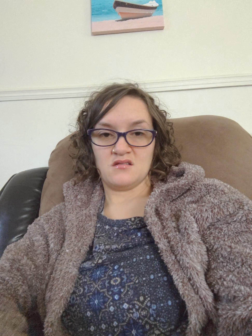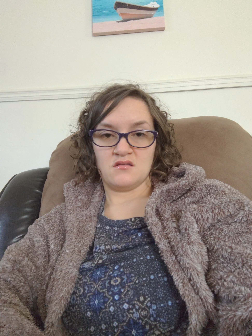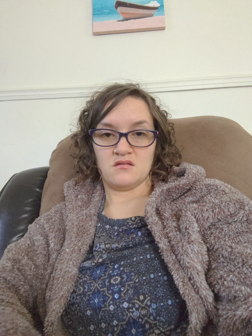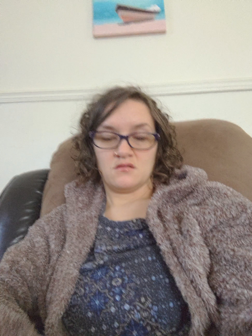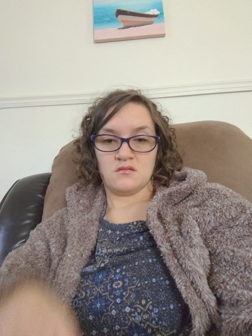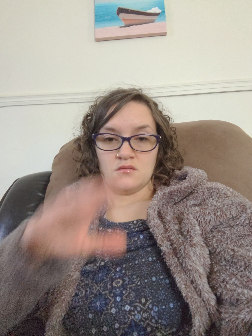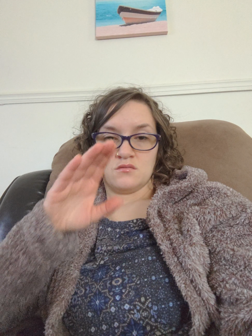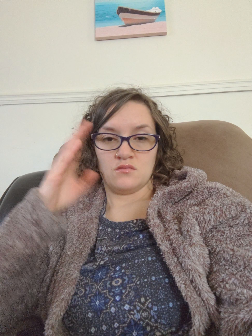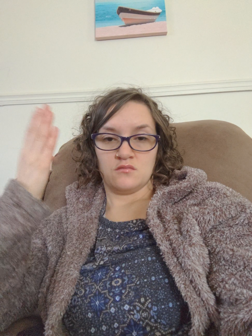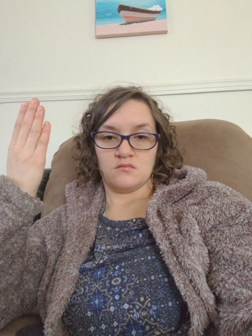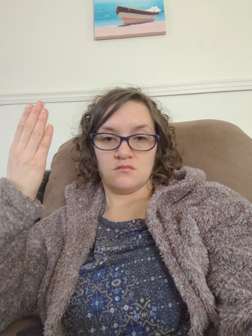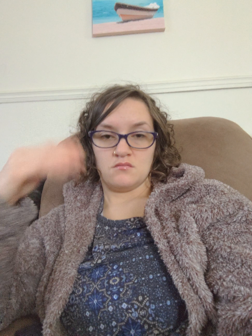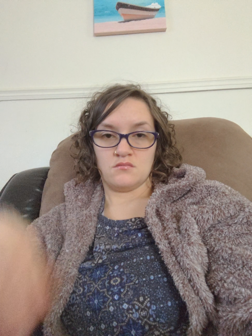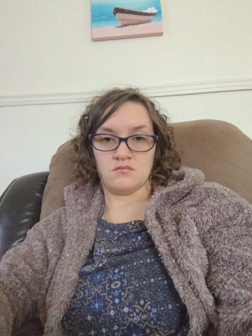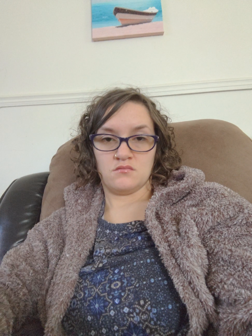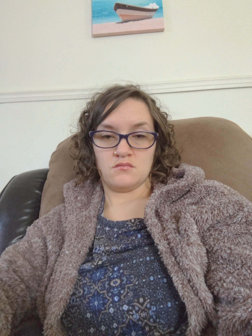open